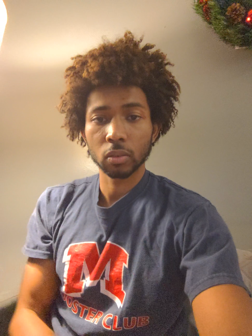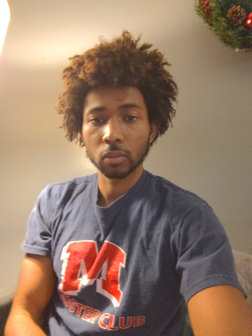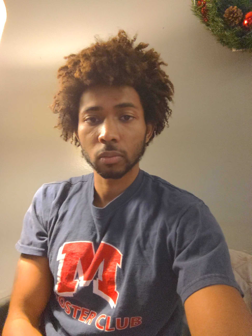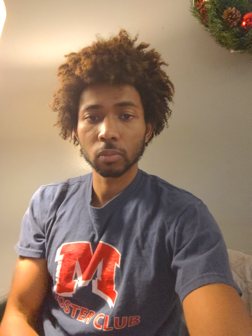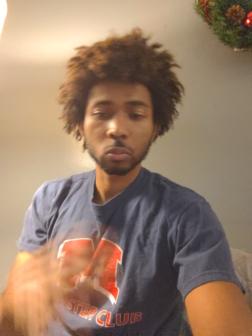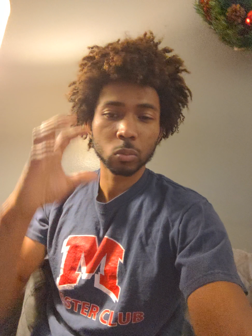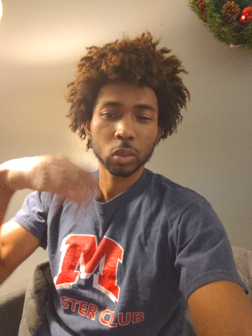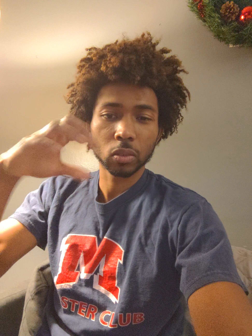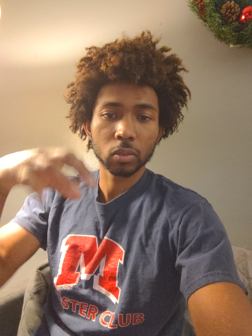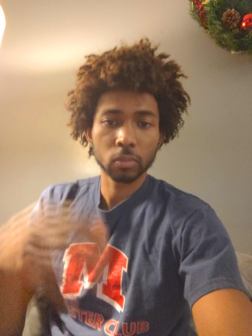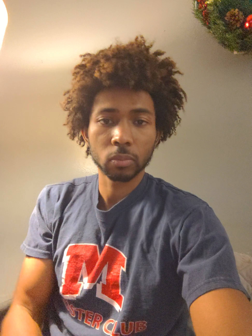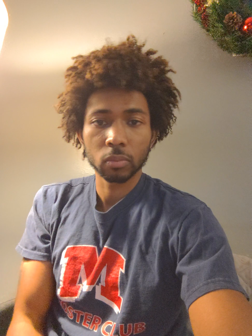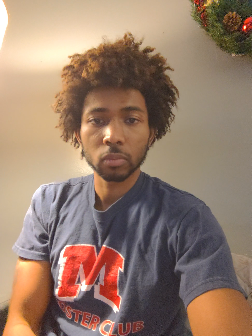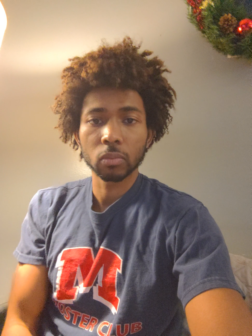rain